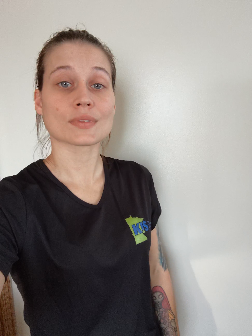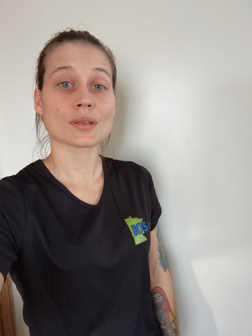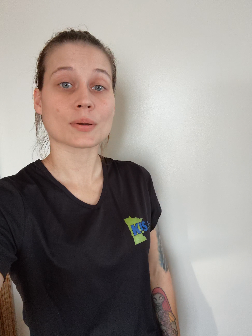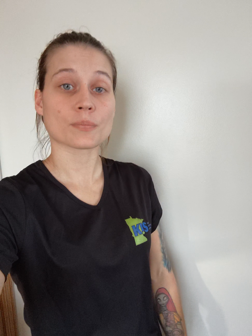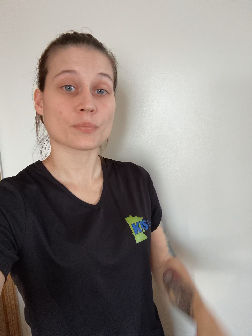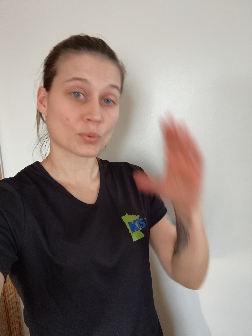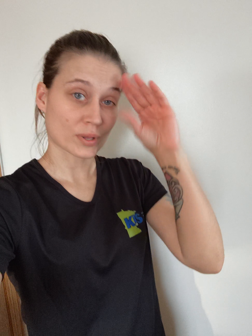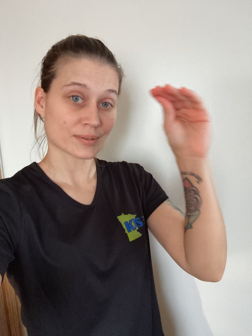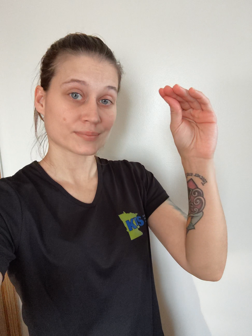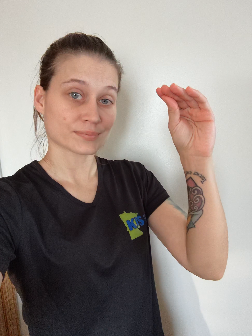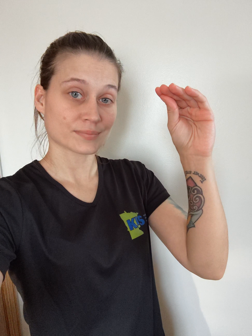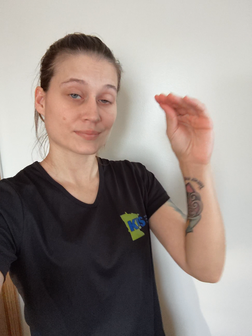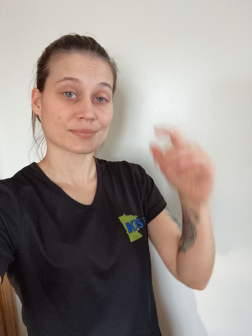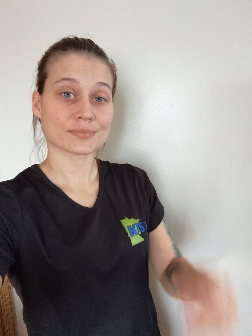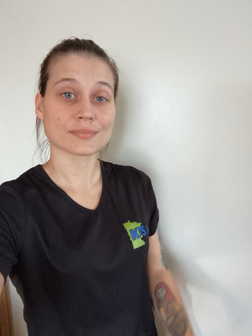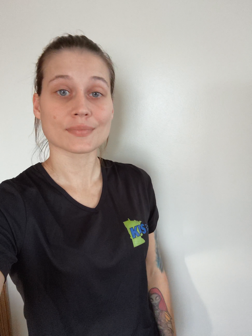boy